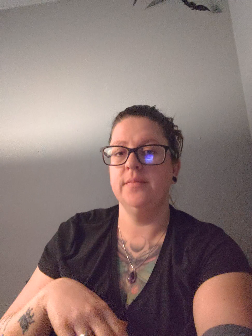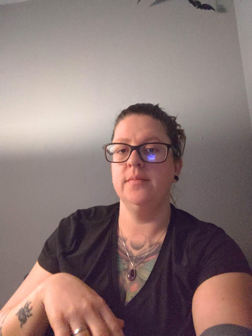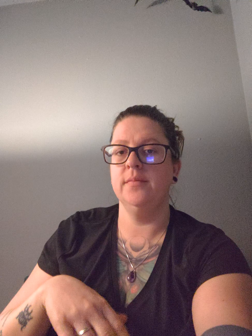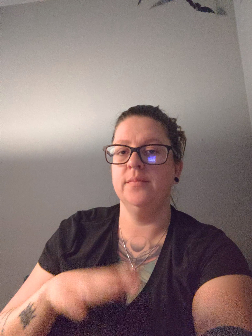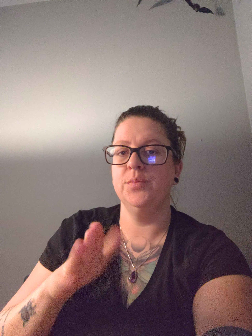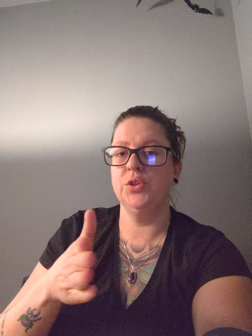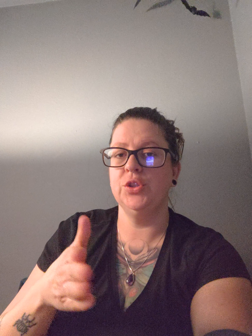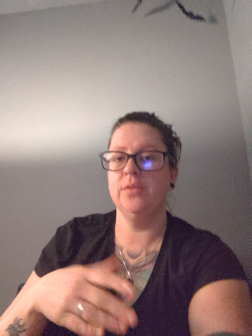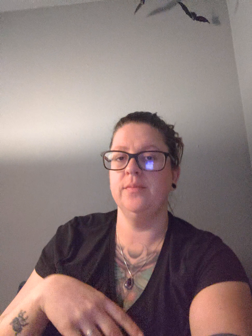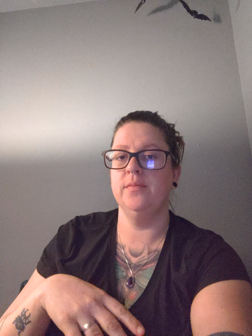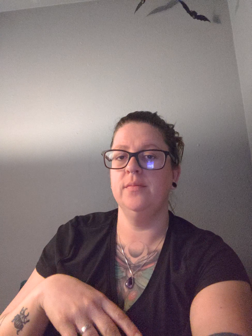book